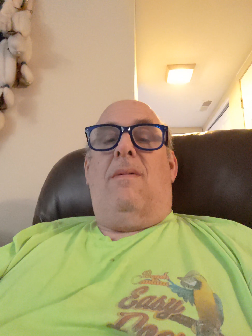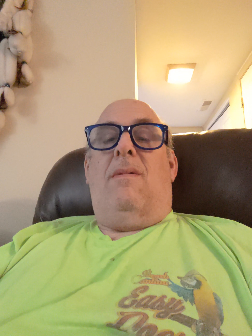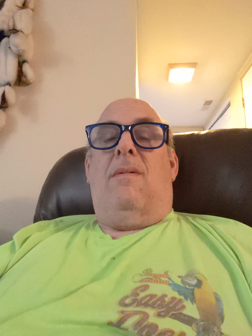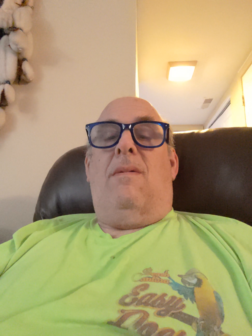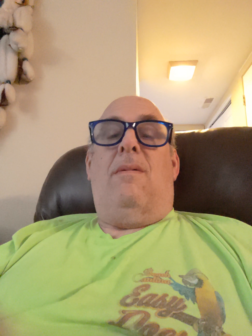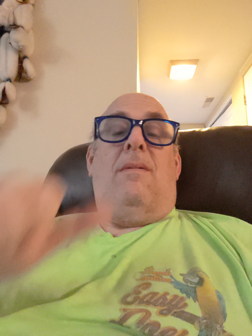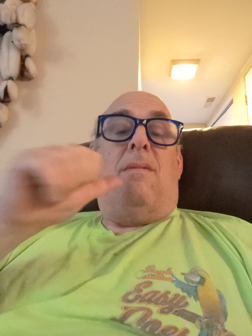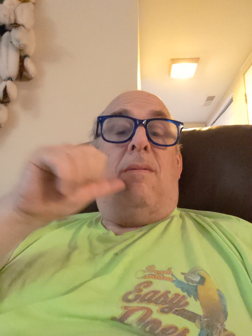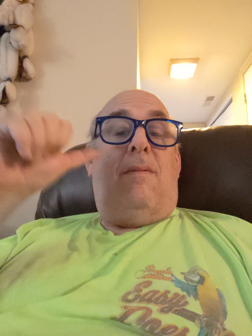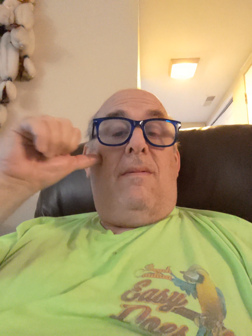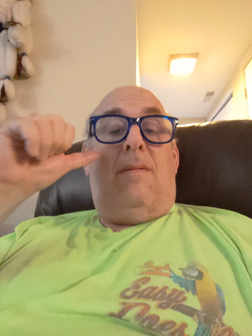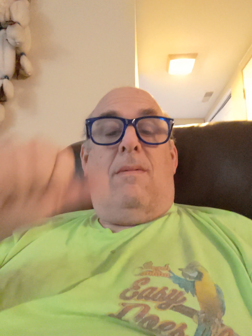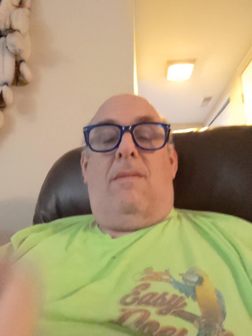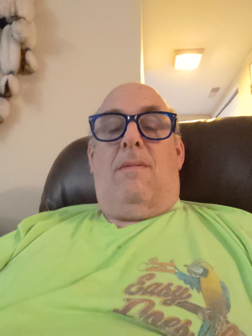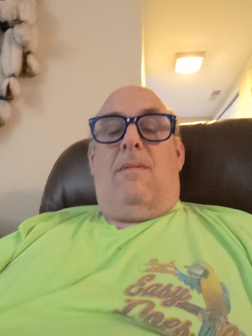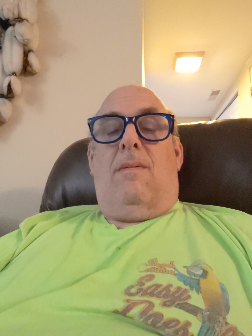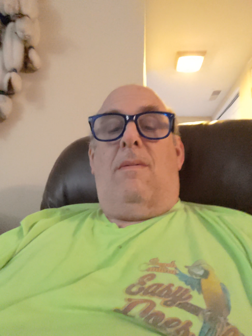yesterday